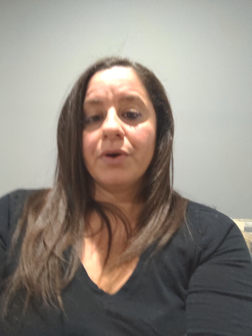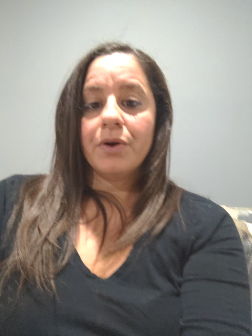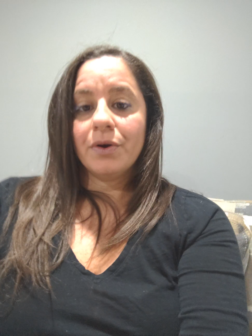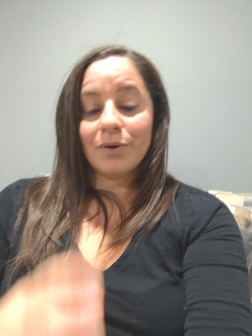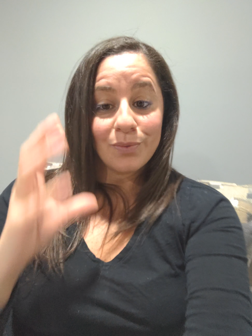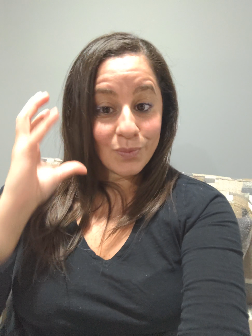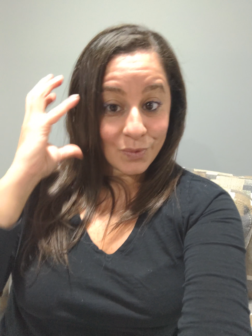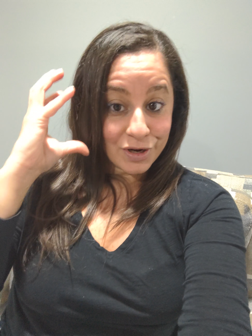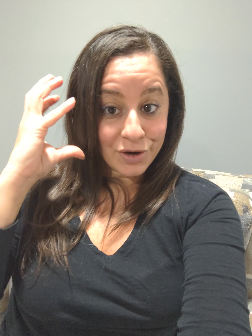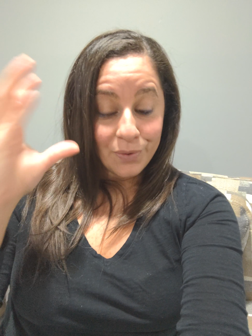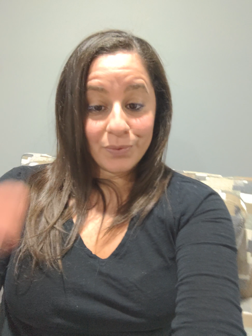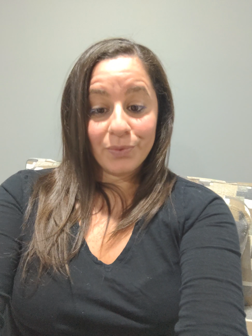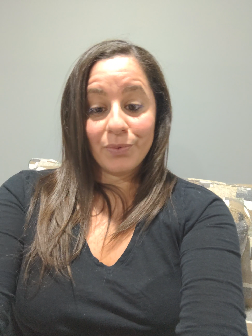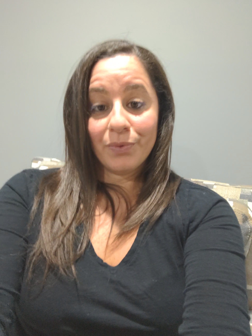radio